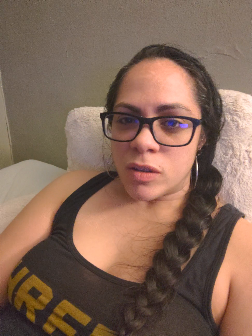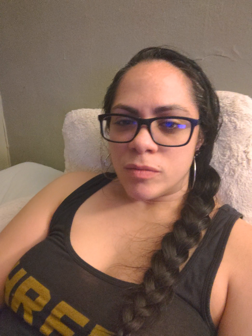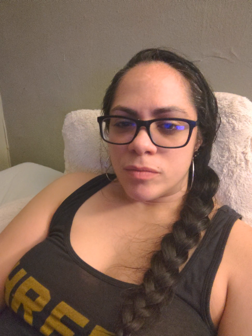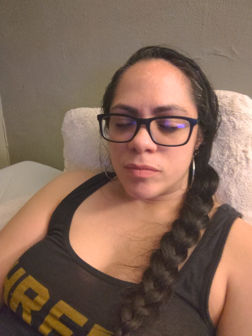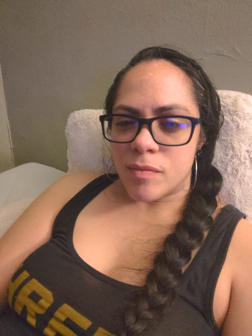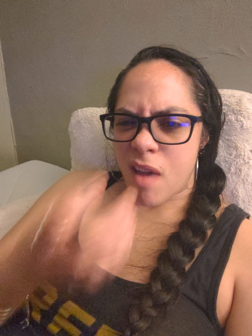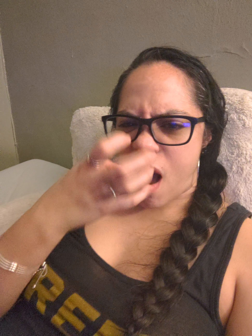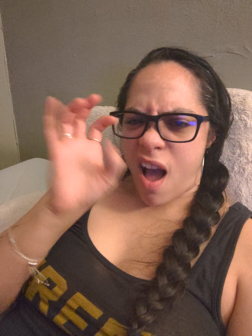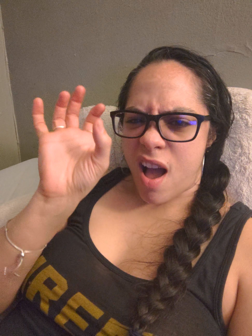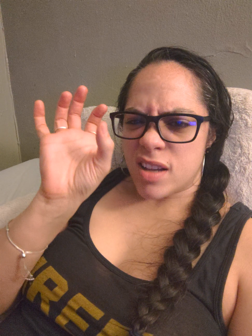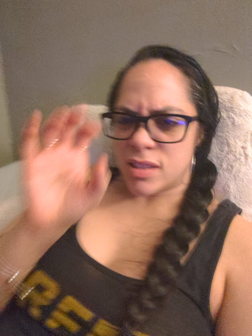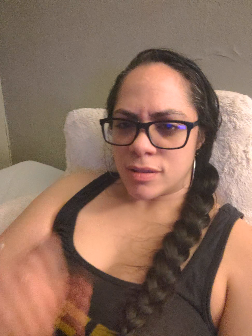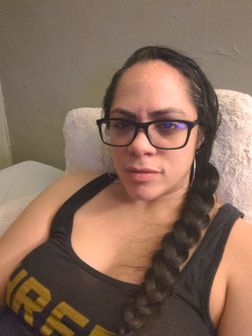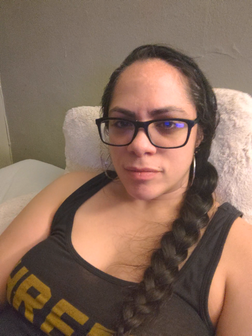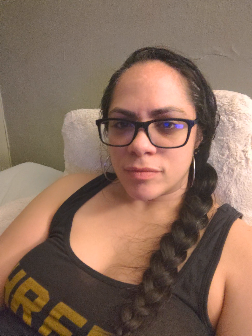hot